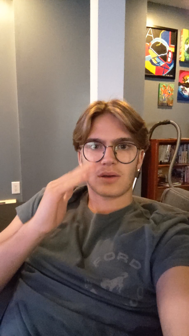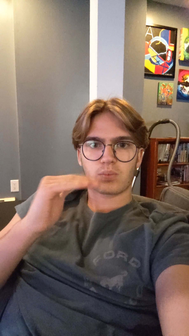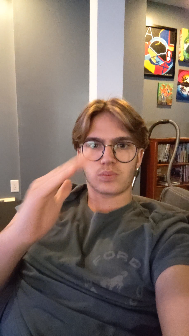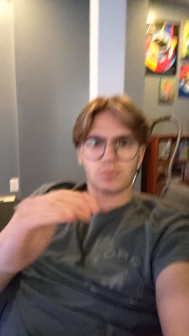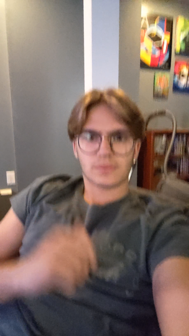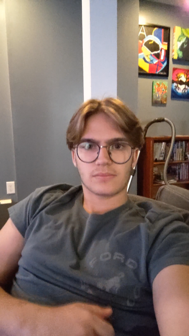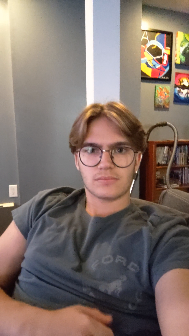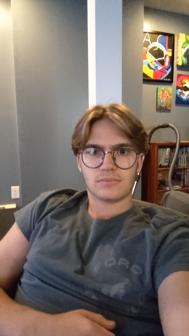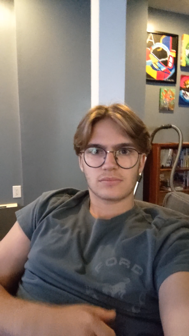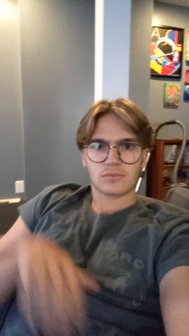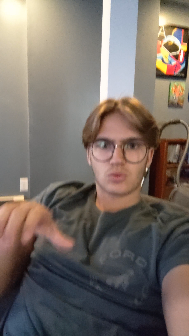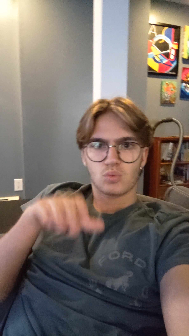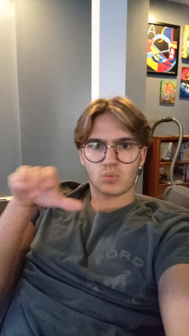does